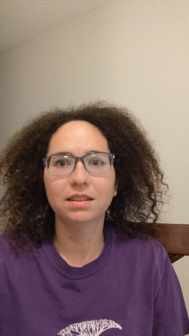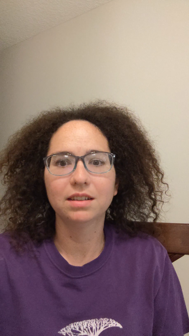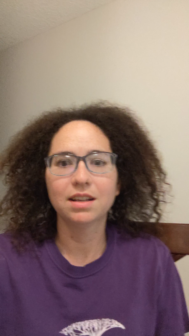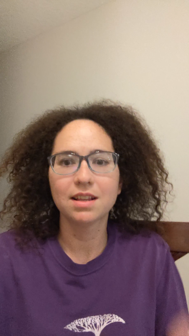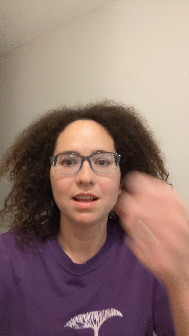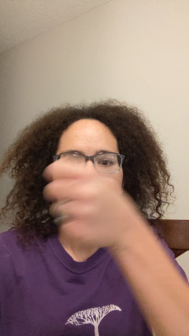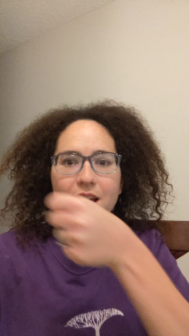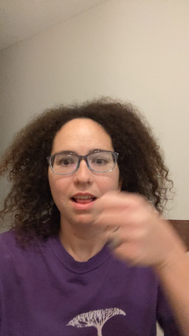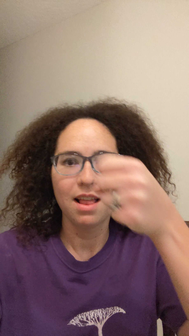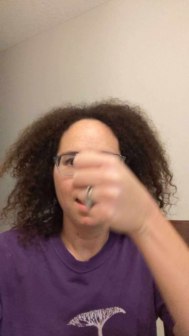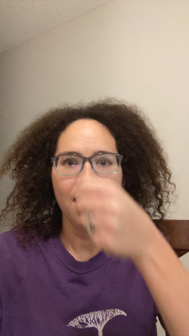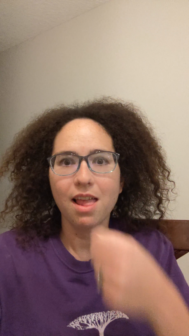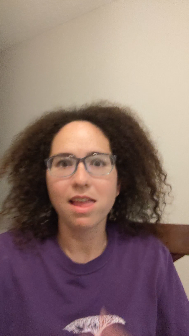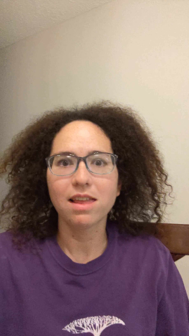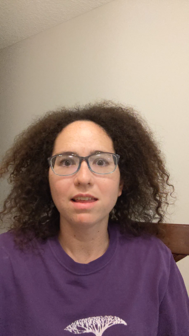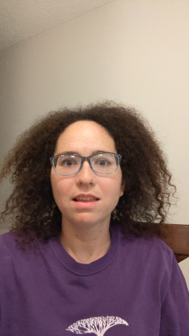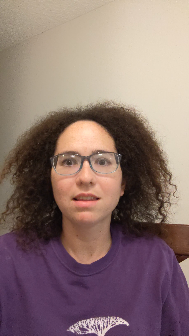coffee